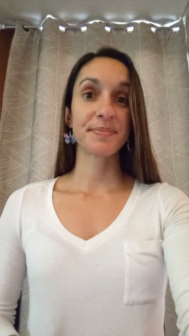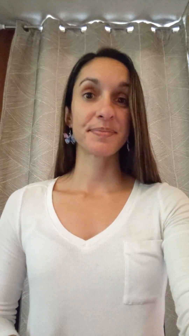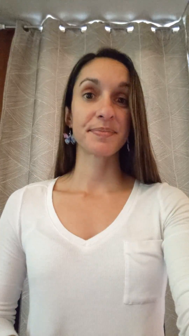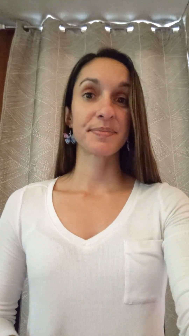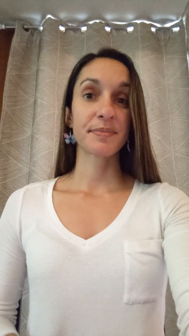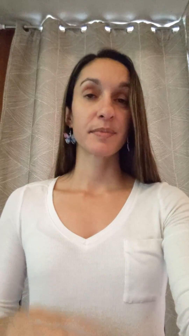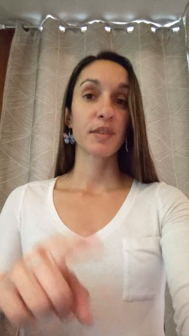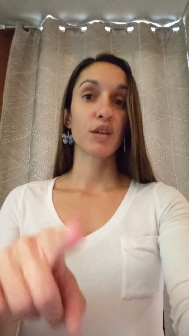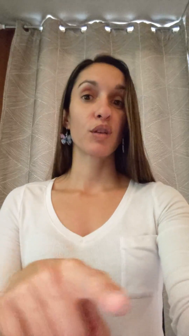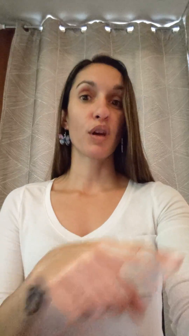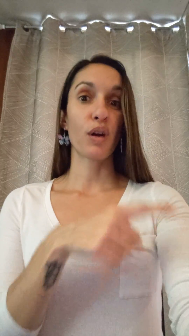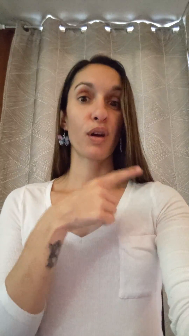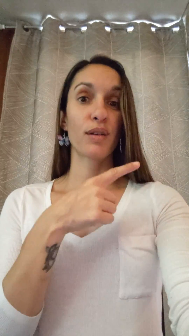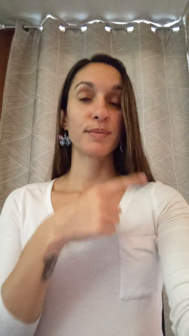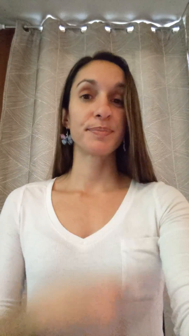long